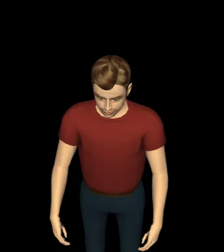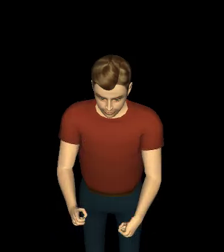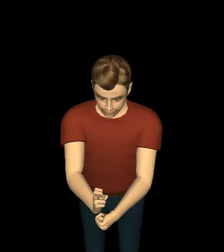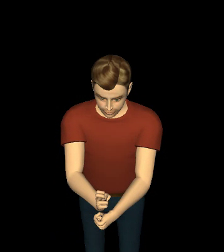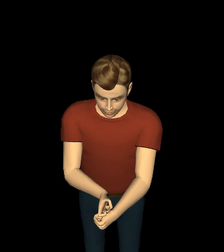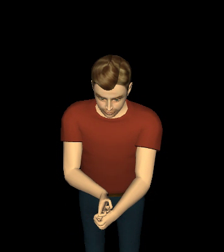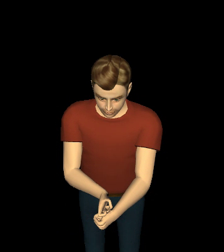صعب